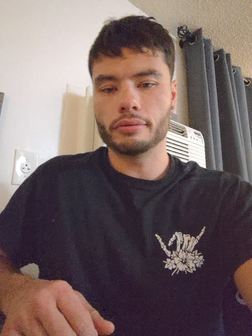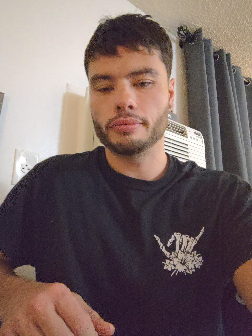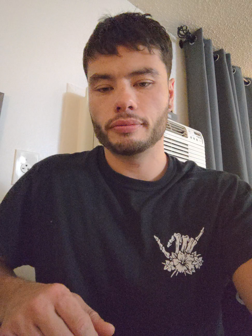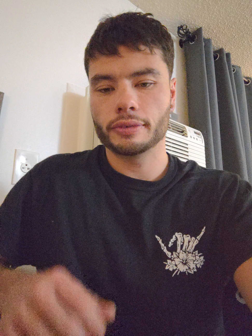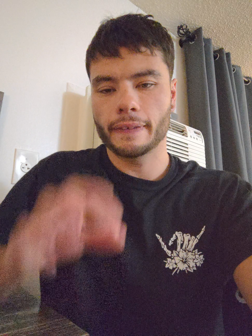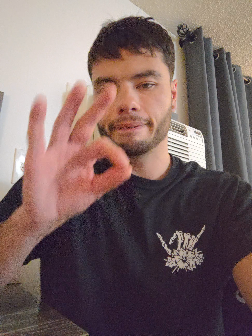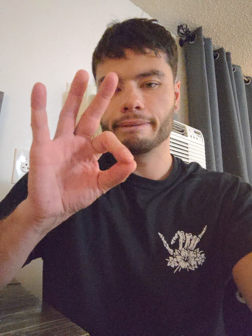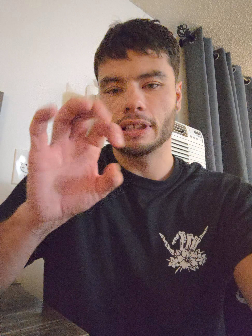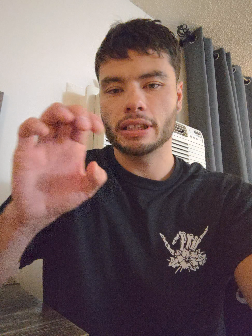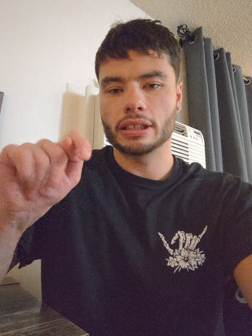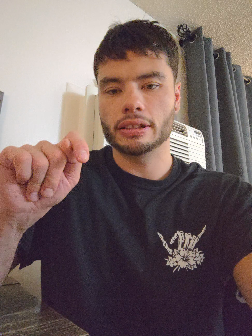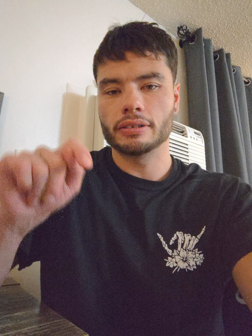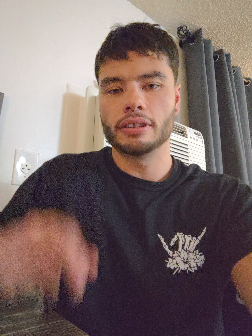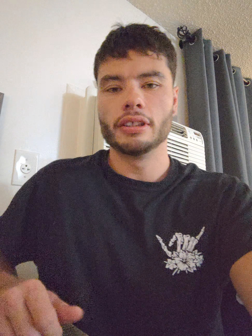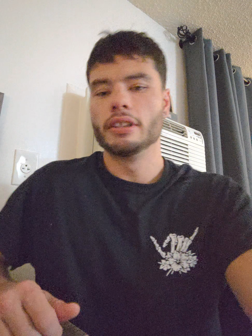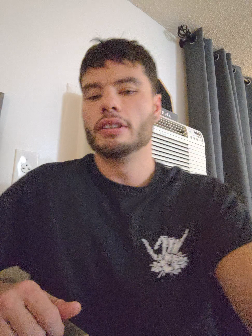feet